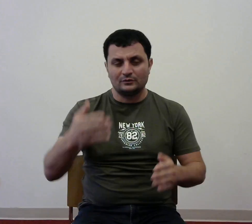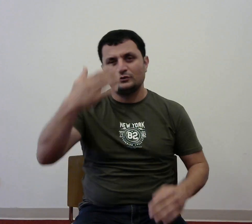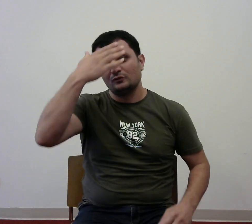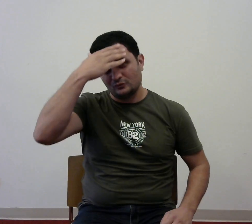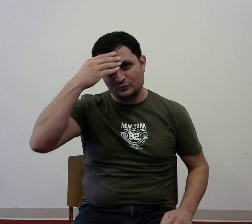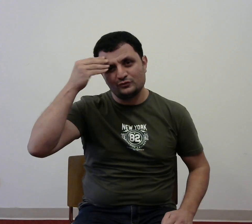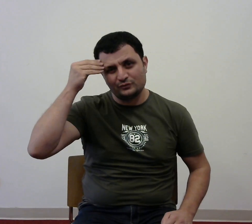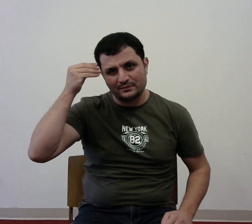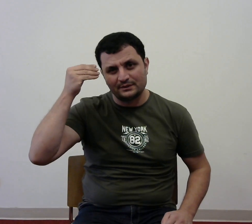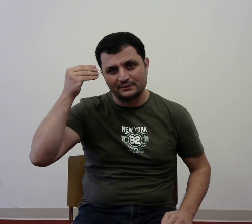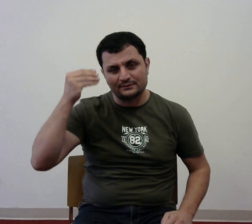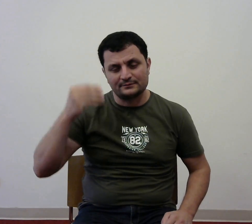unutmuşam